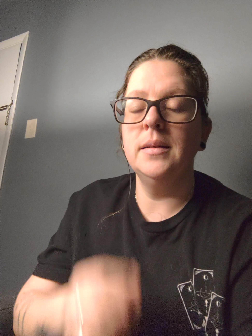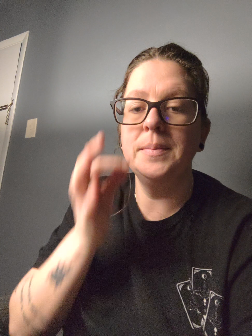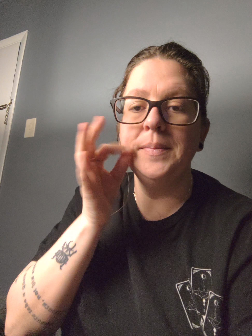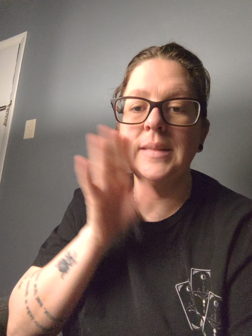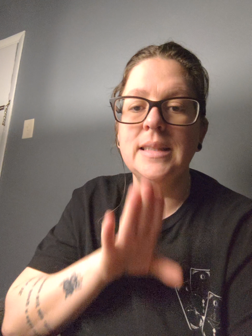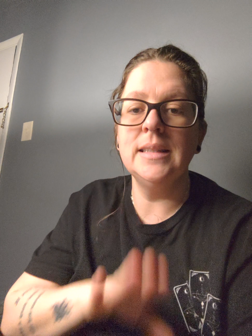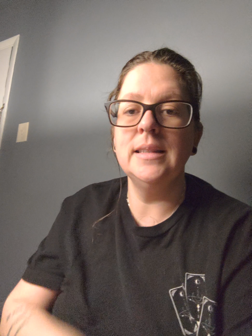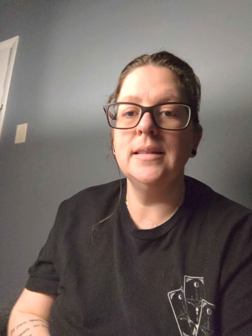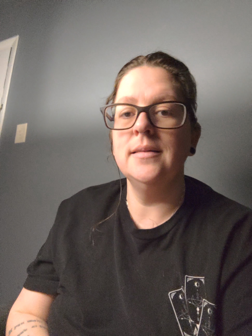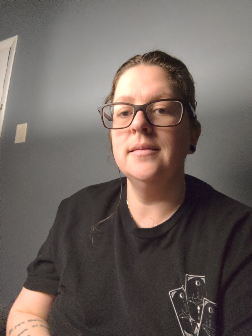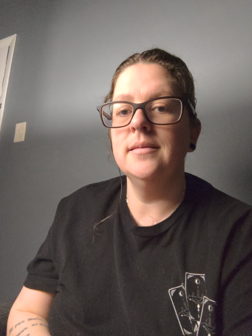bee